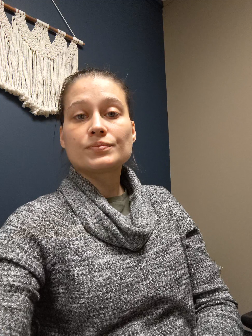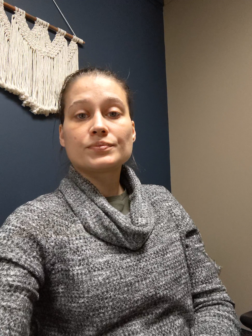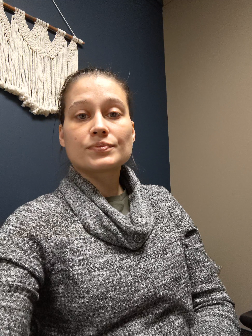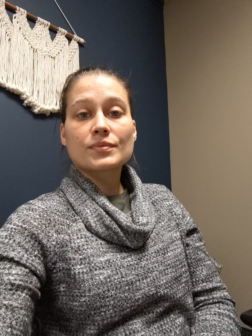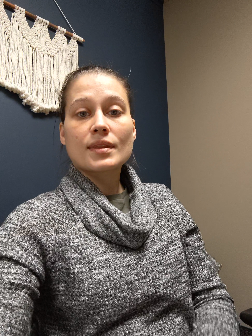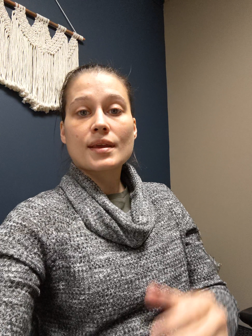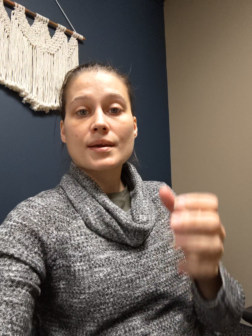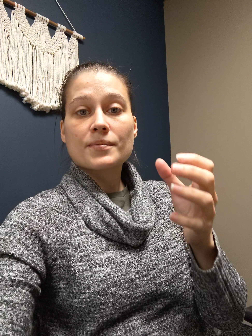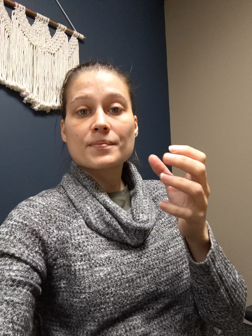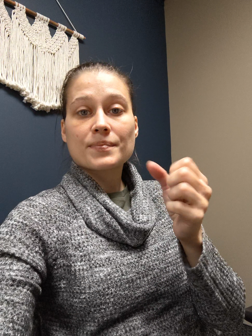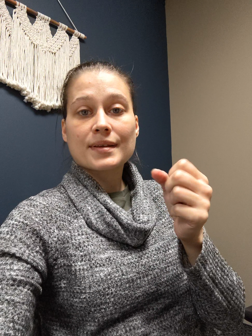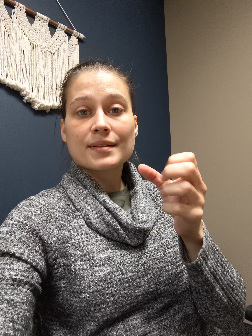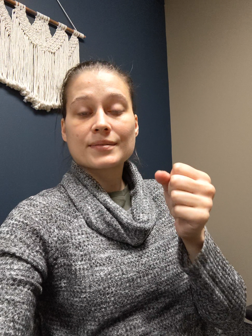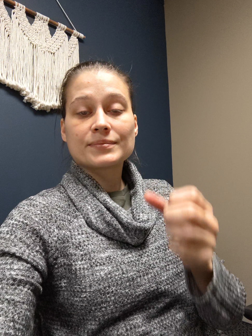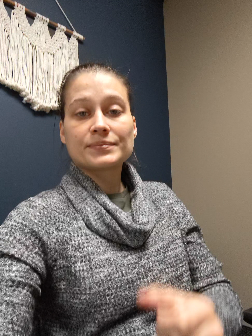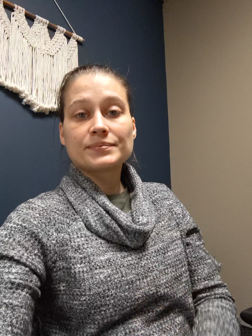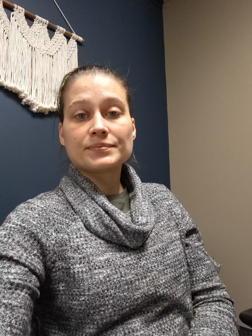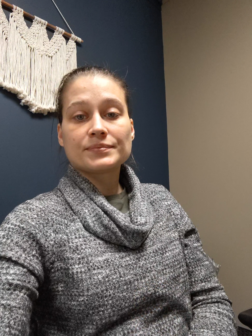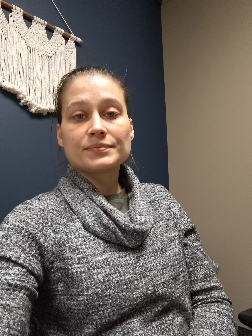milk